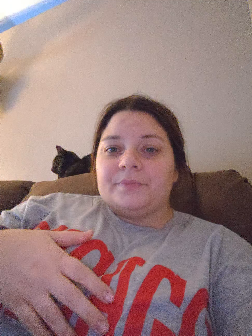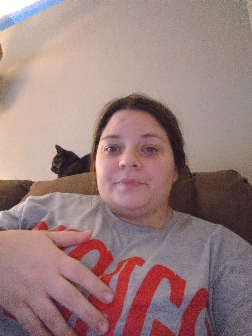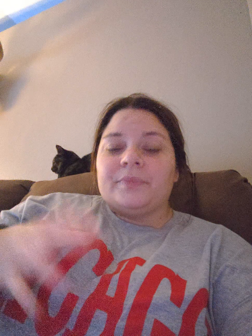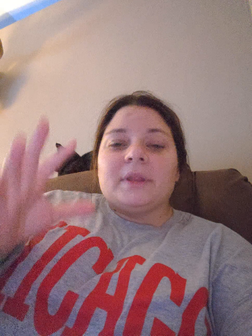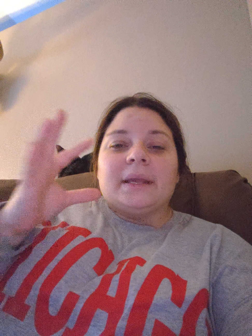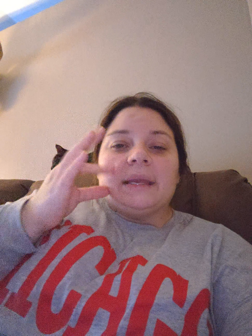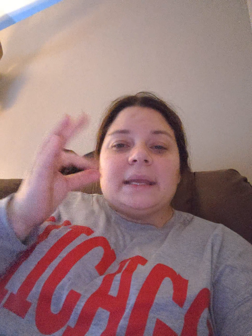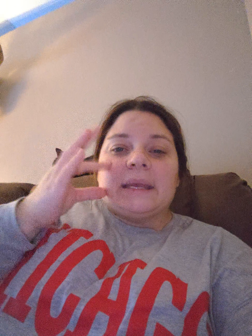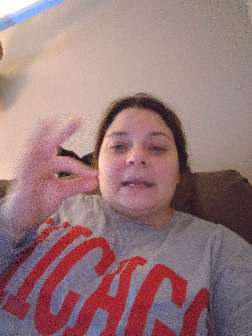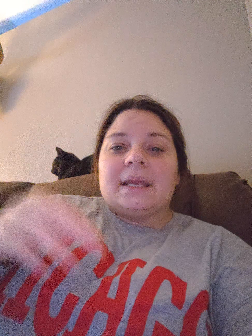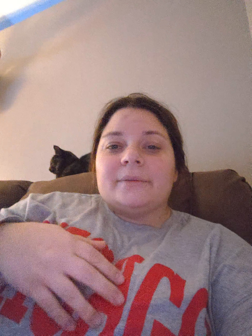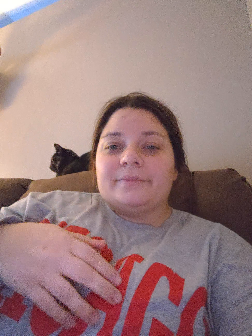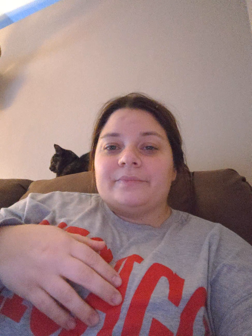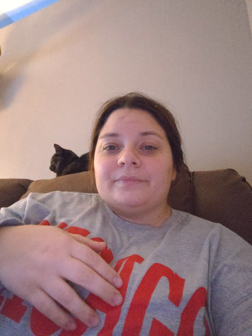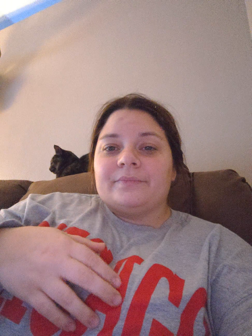kitty